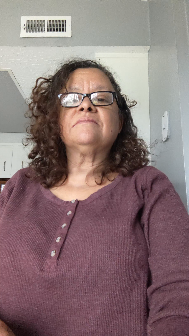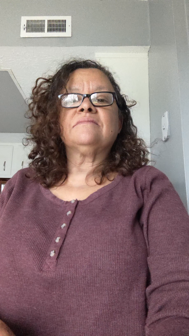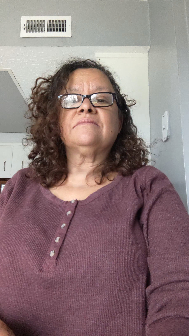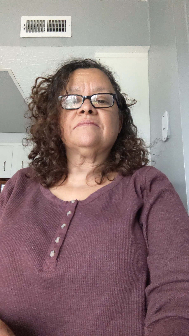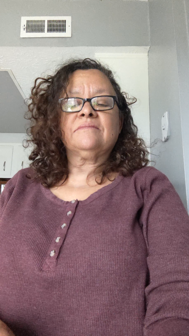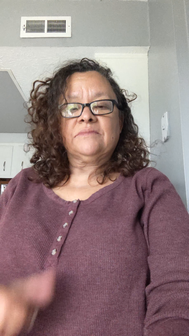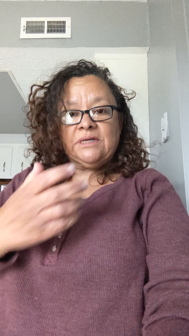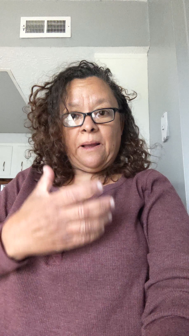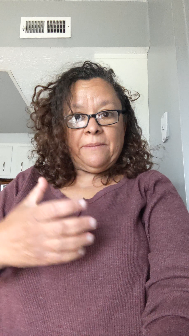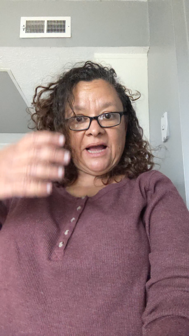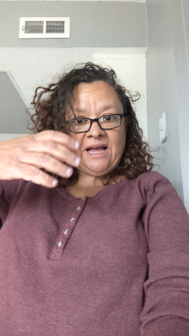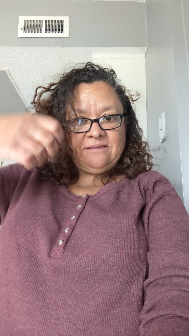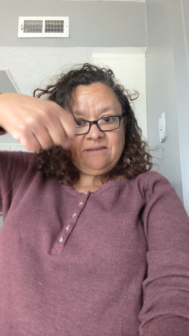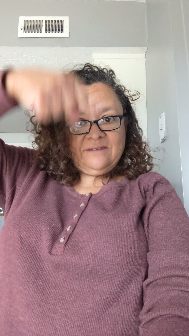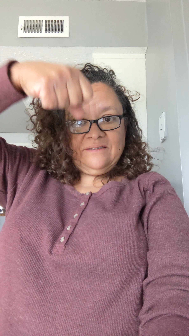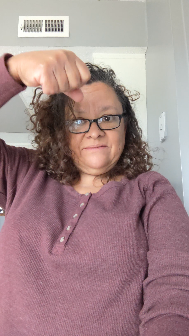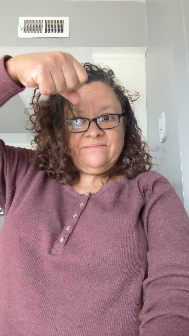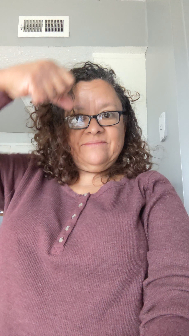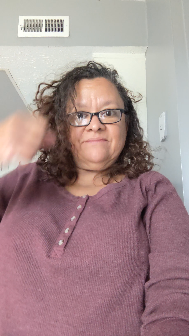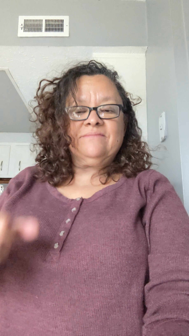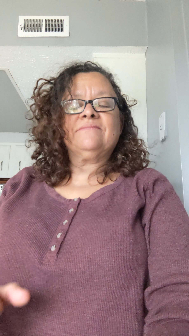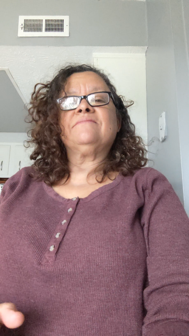basket